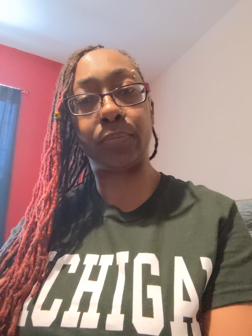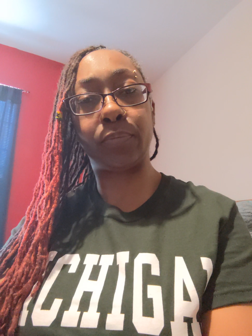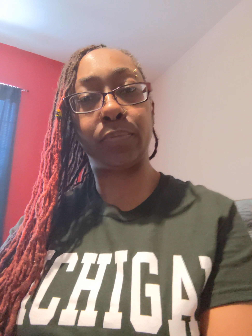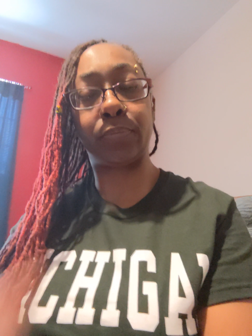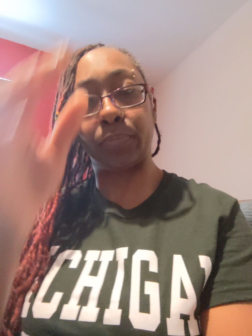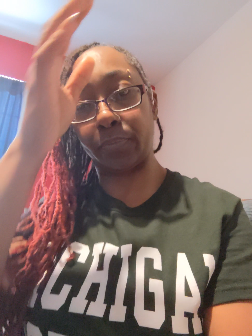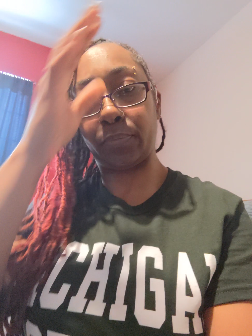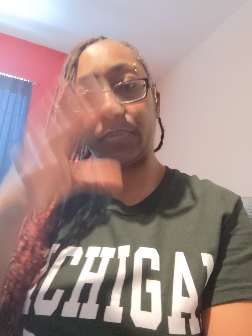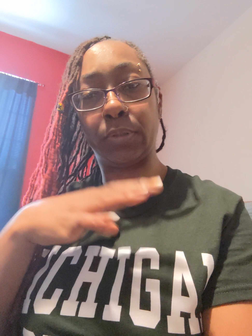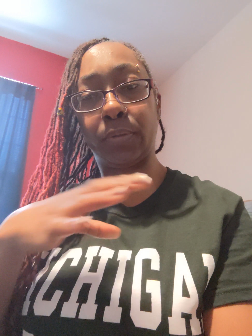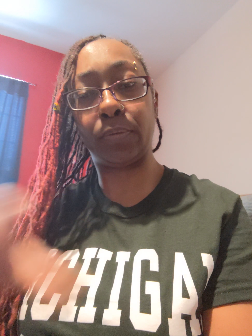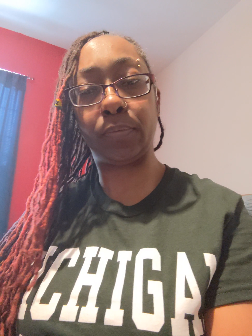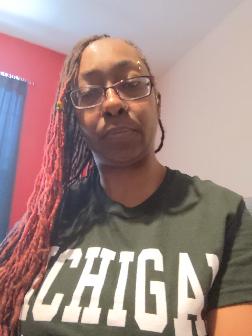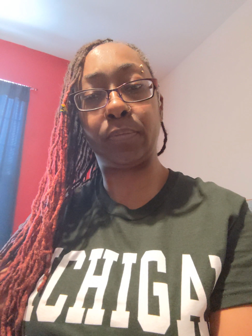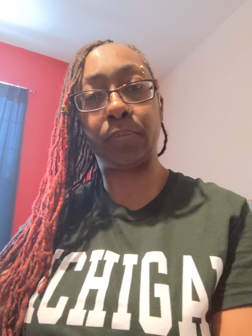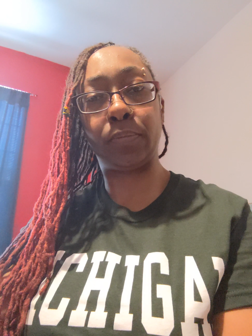man